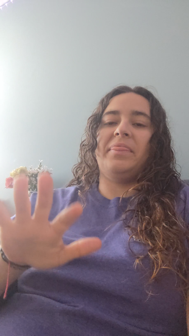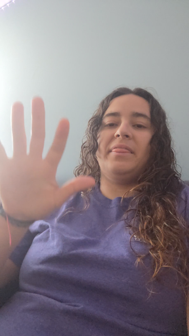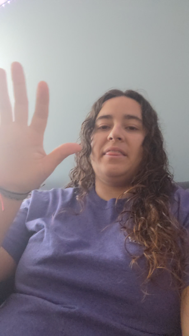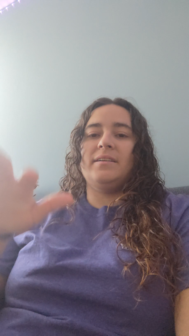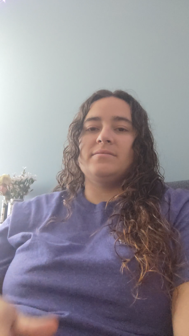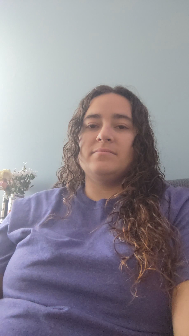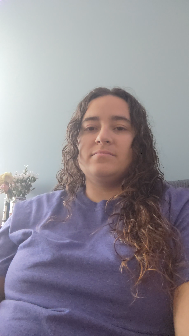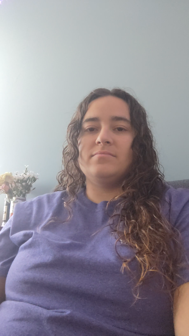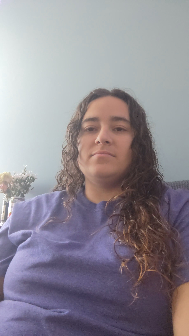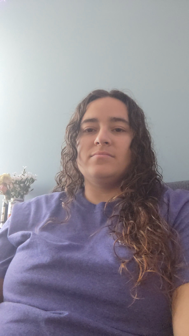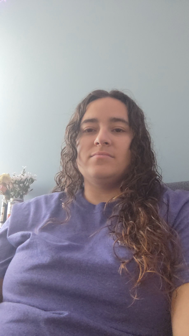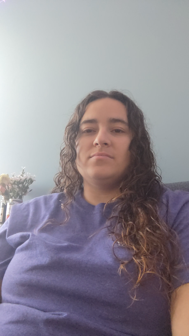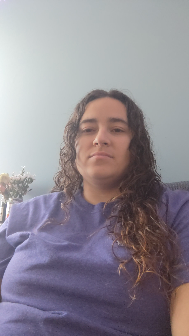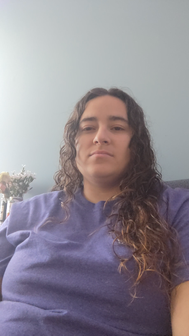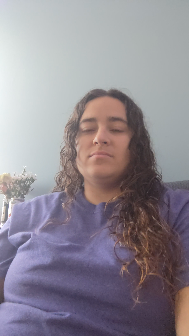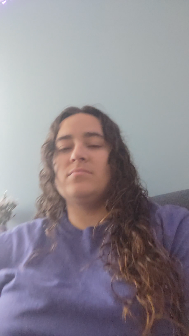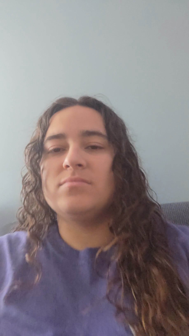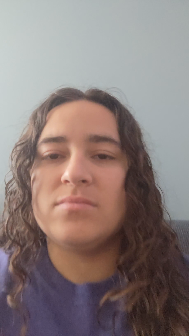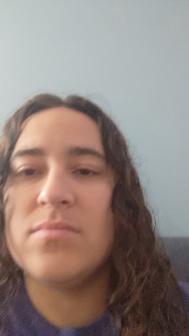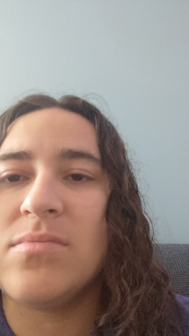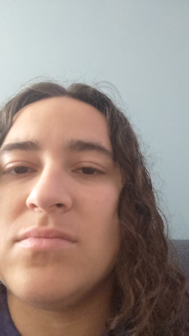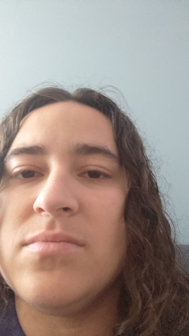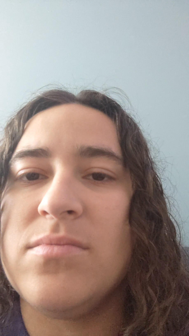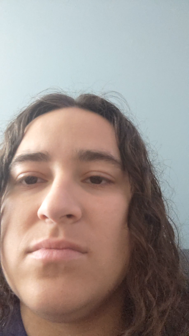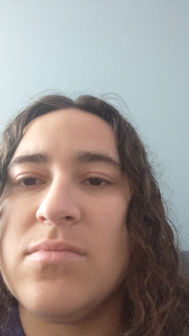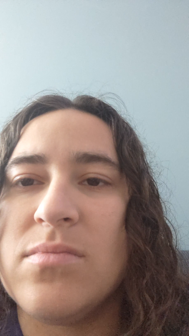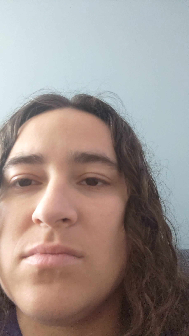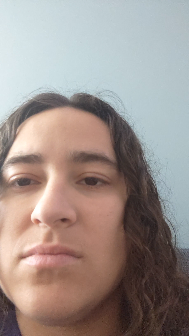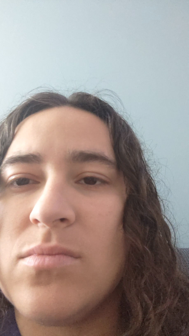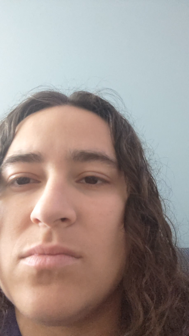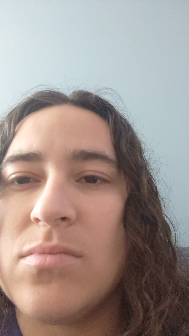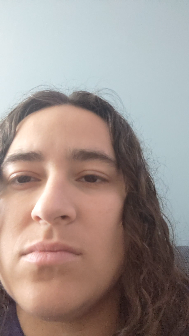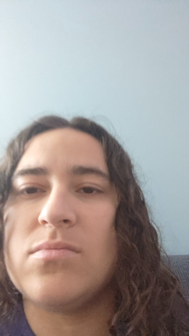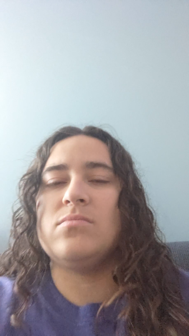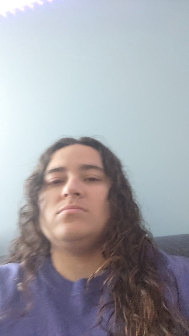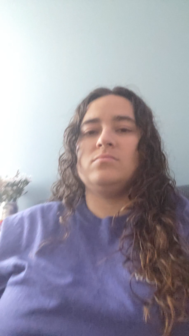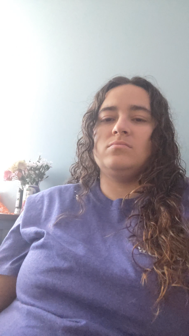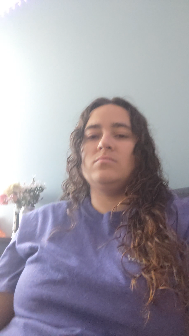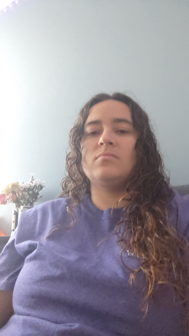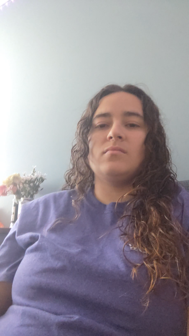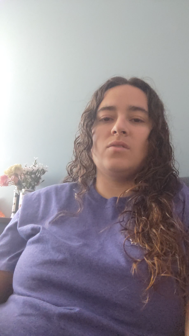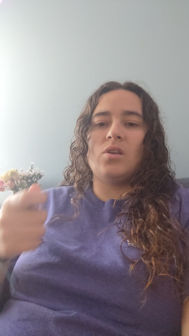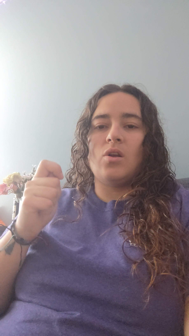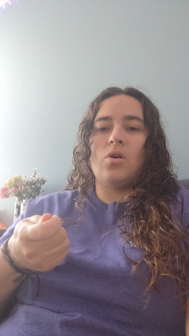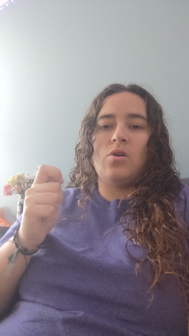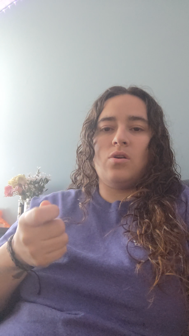cart